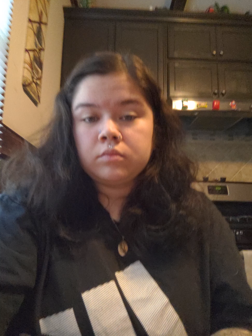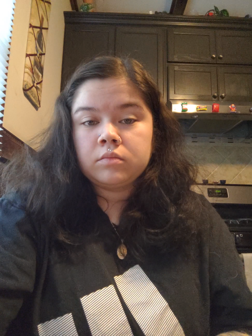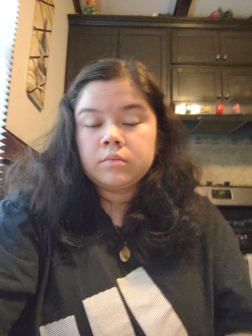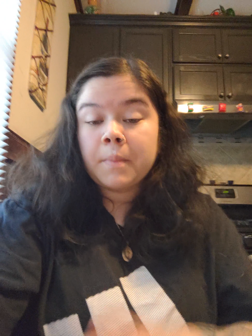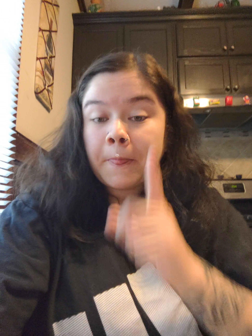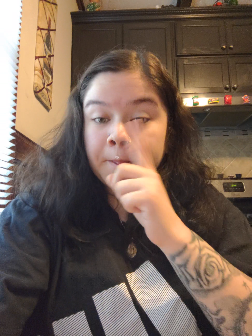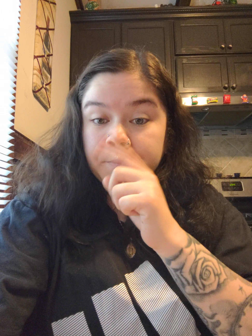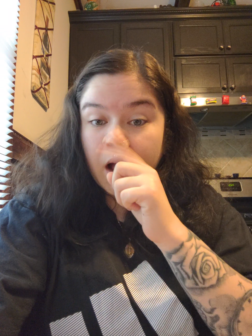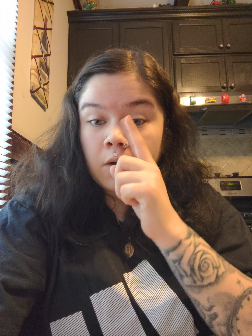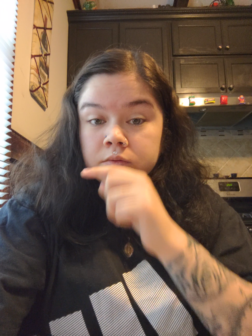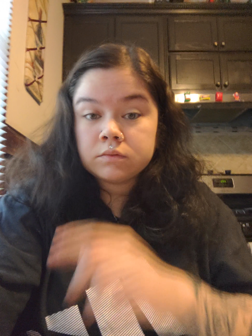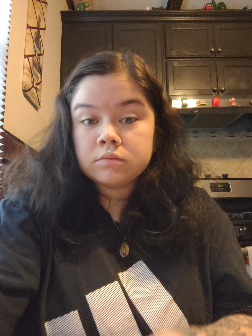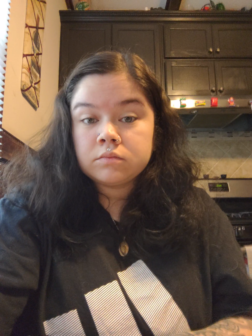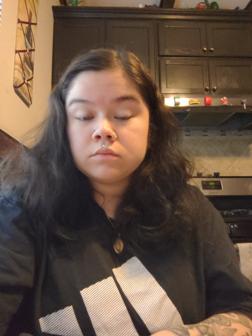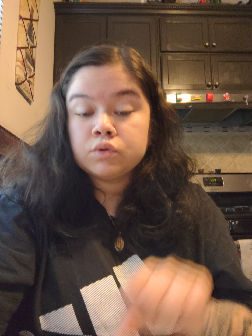mouse